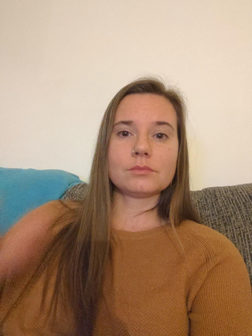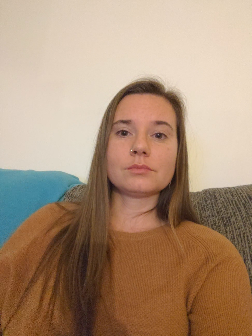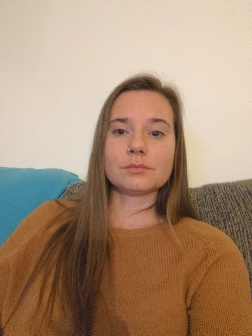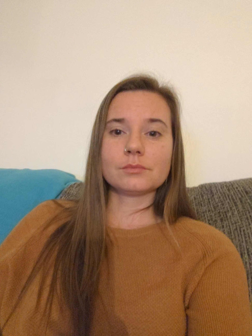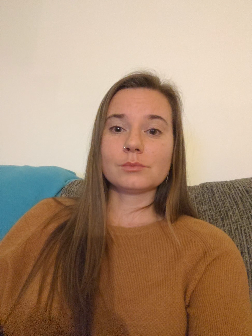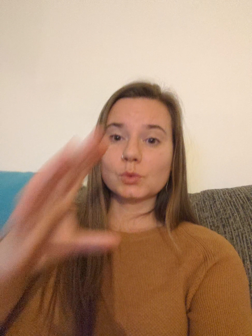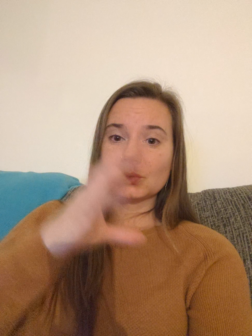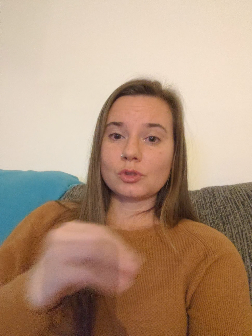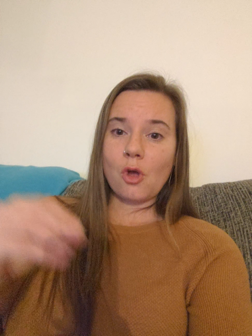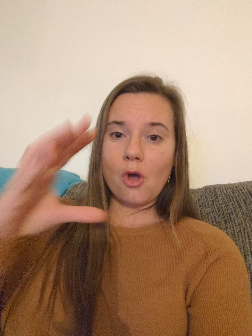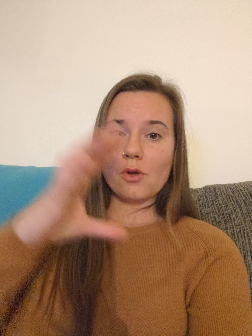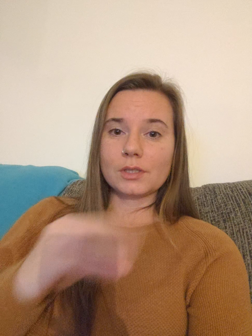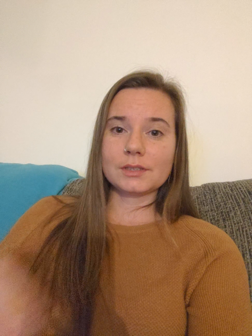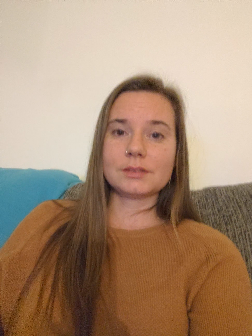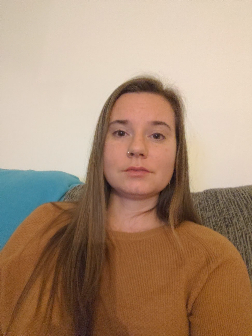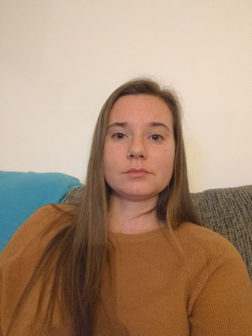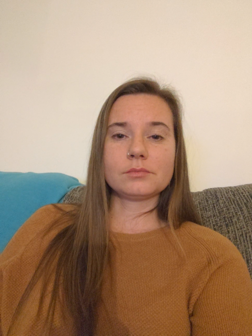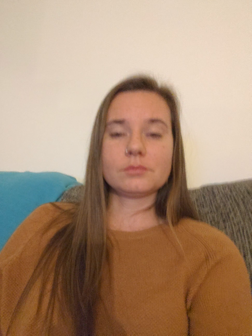story